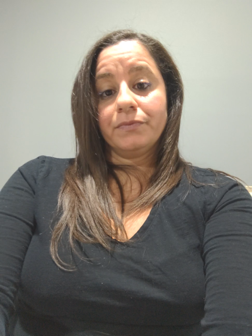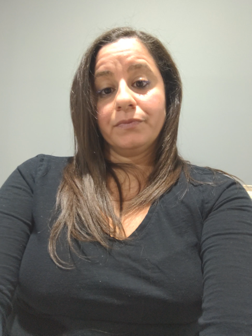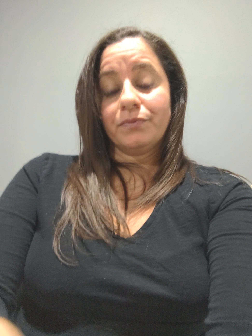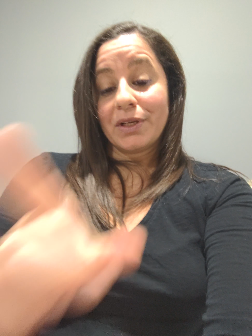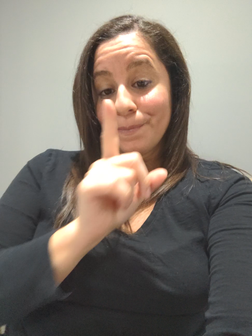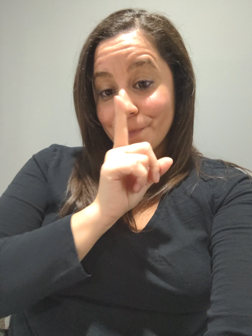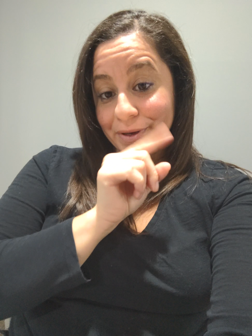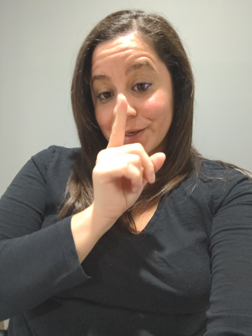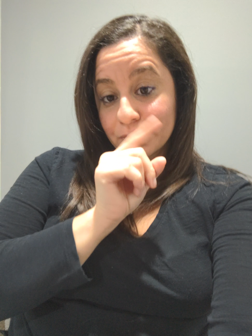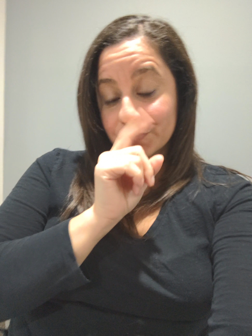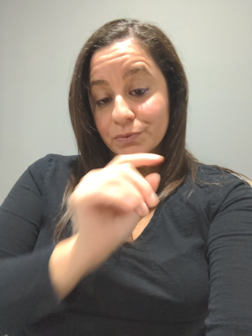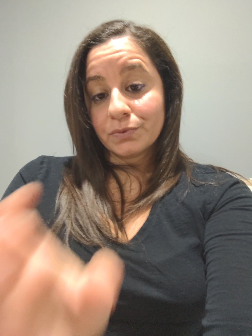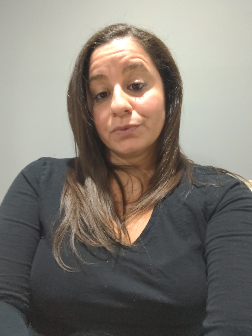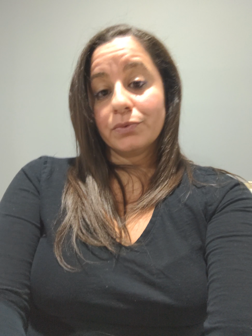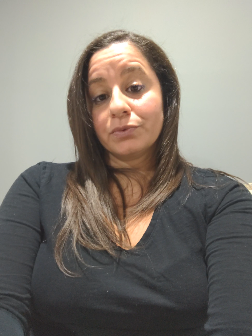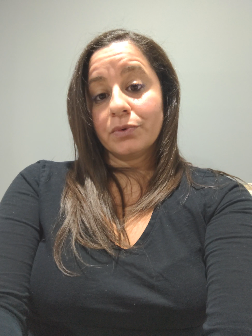mouse